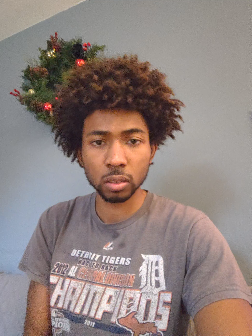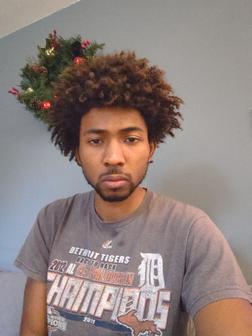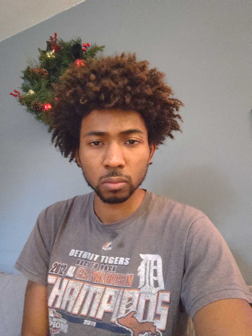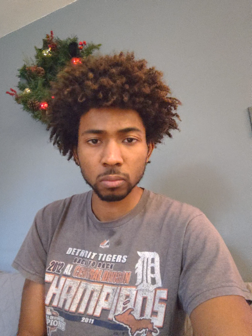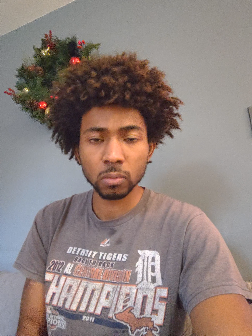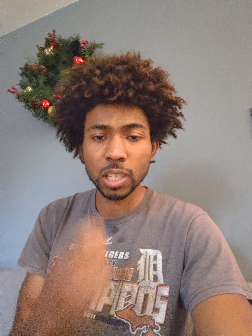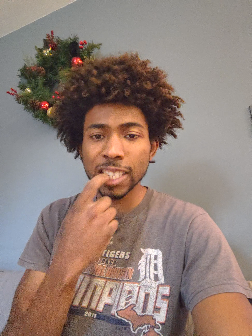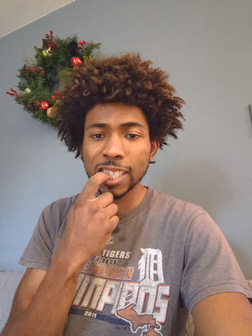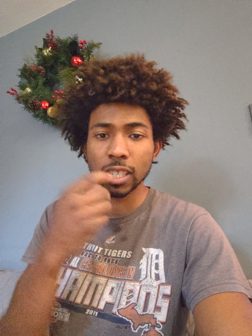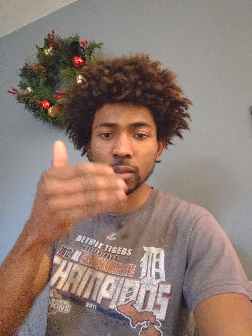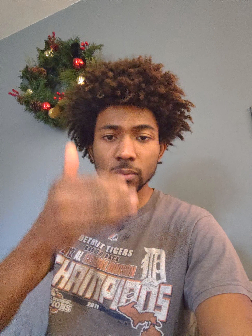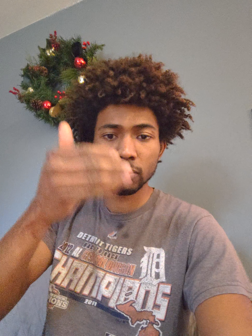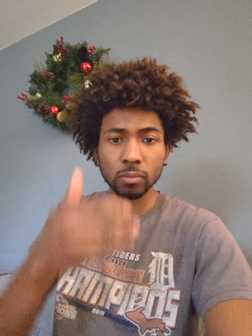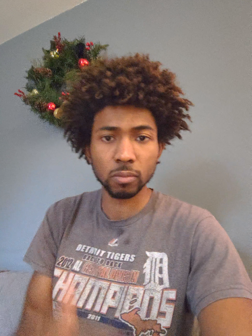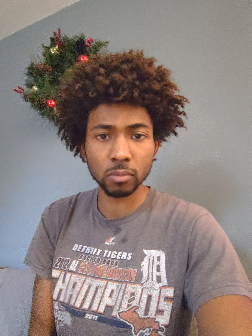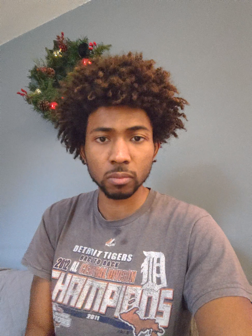window